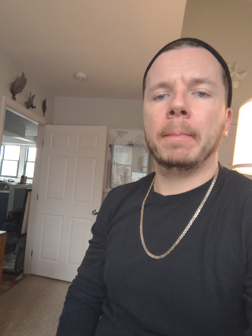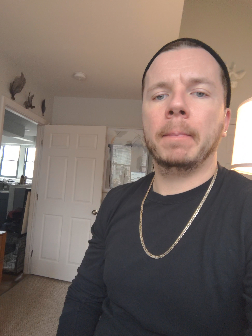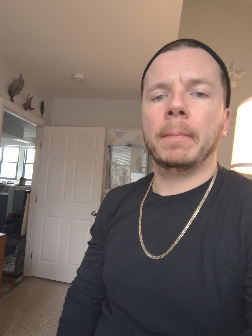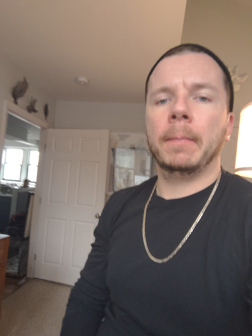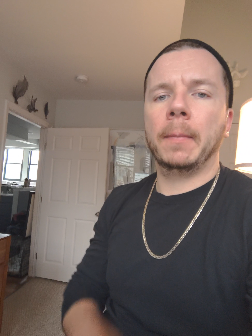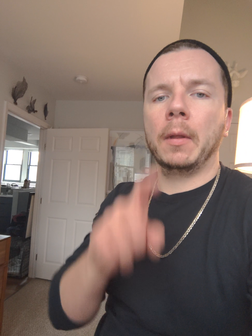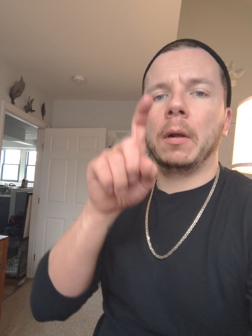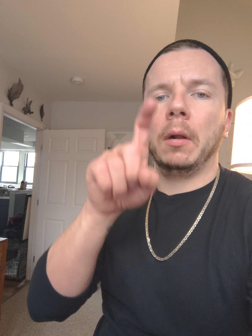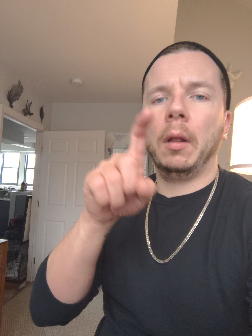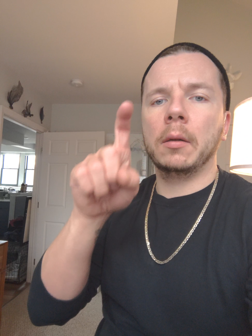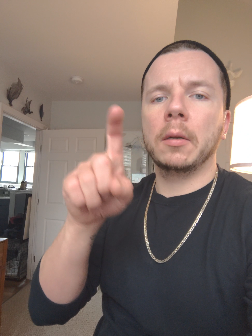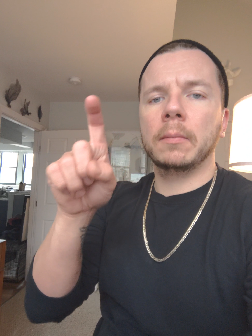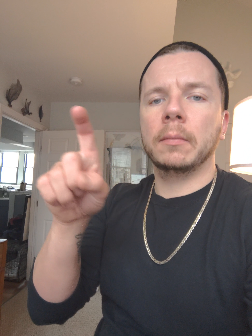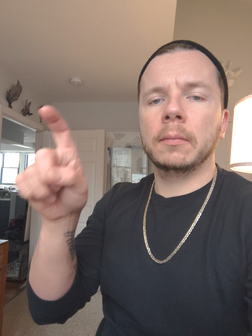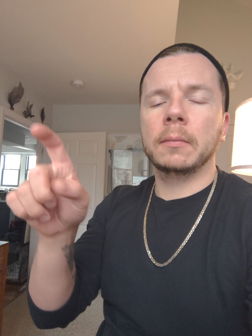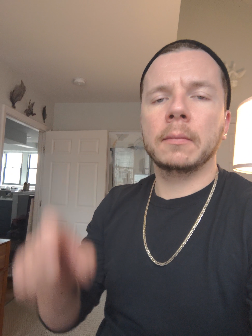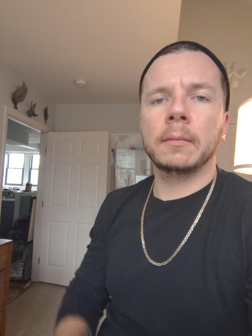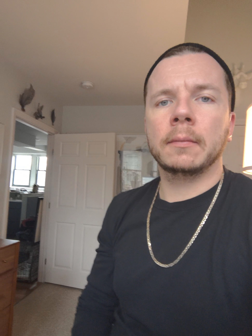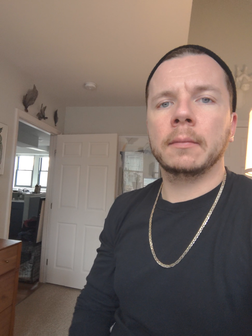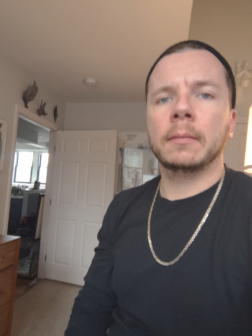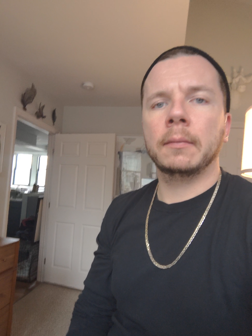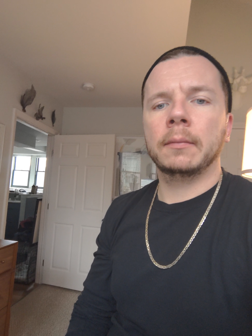closet